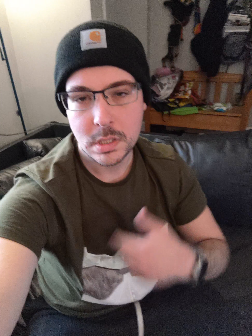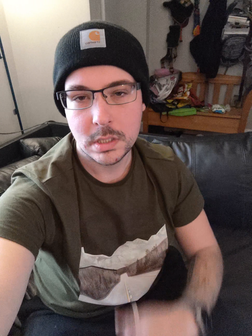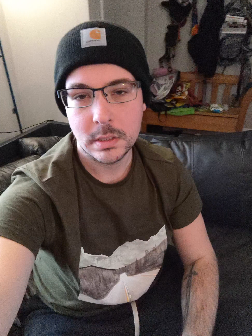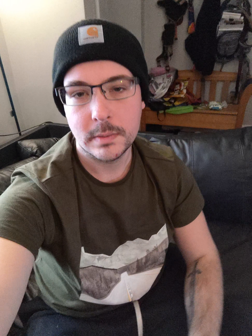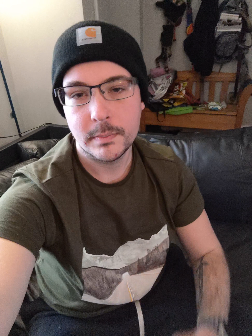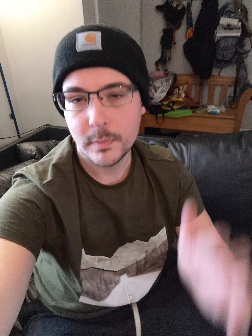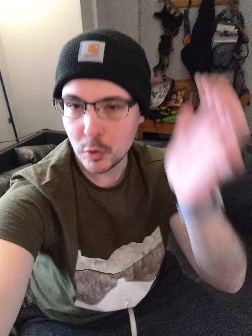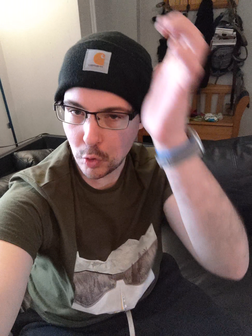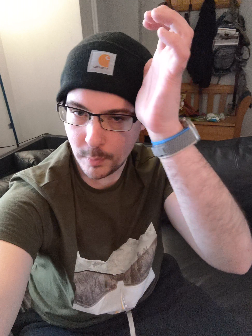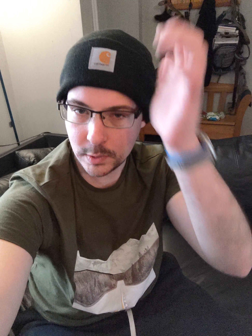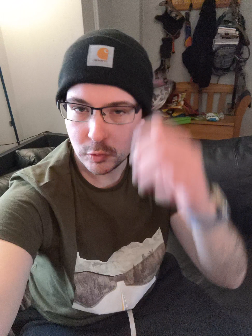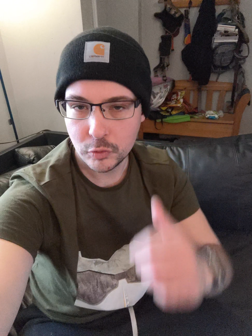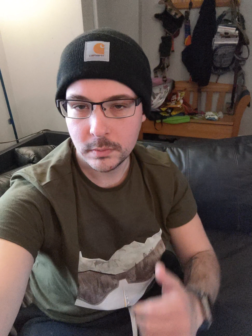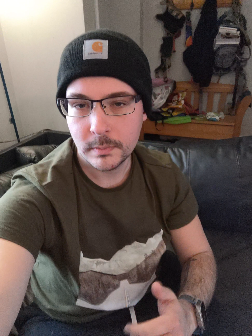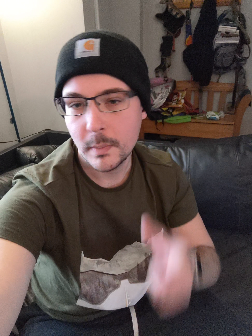garbage